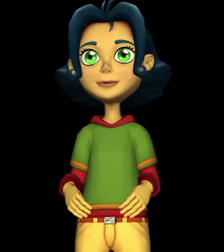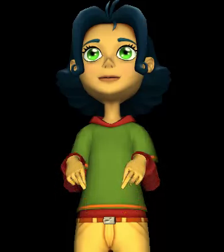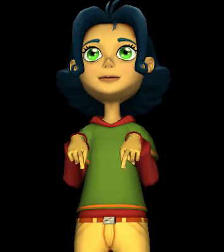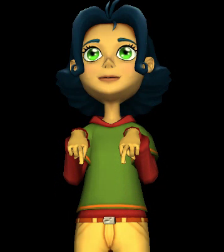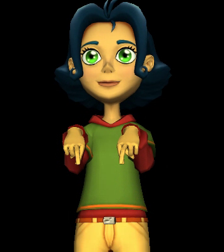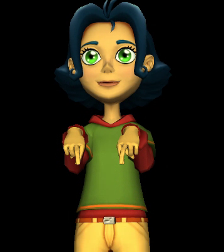طريق